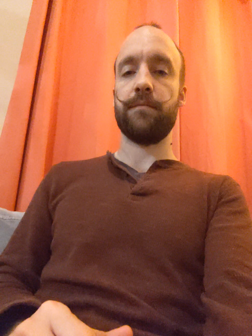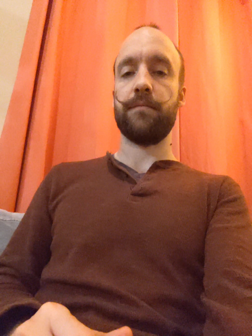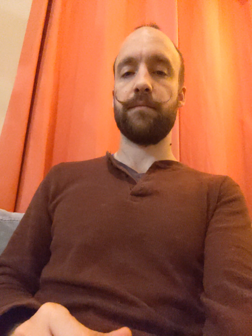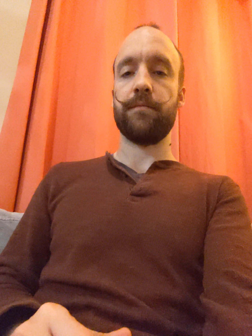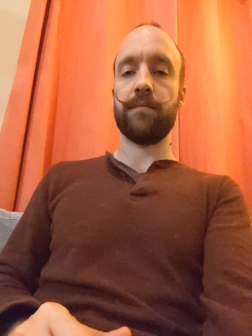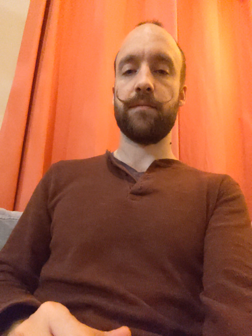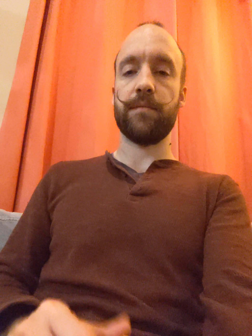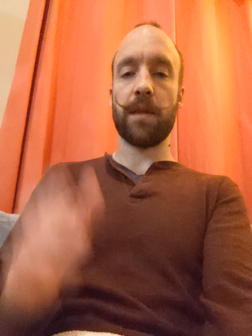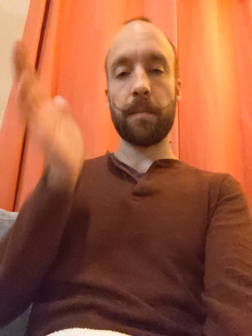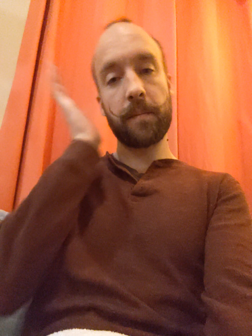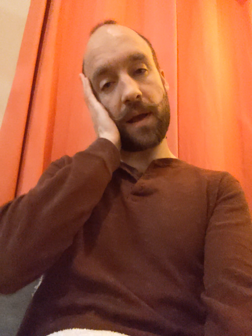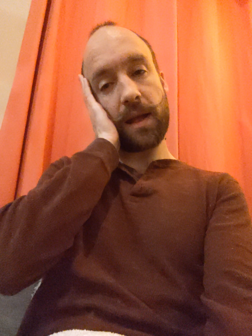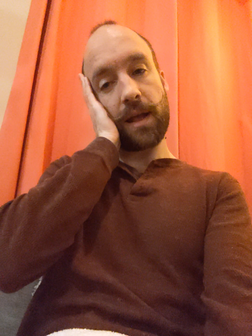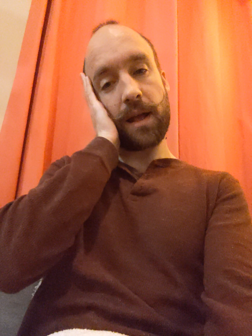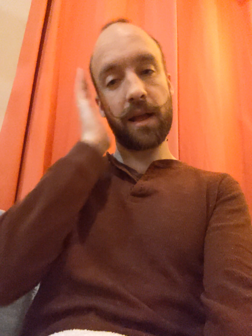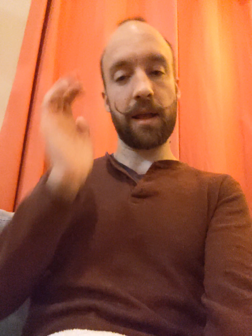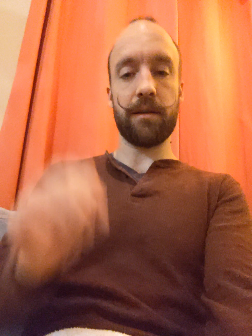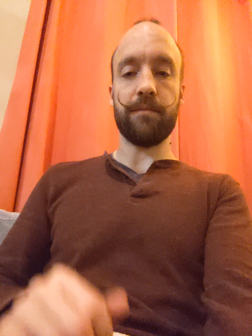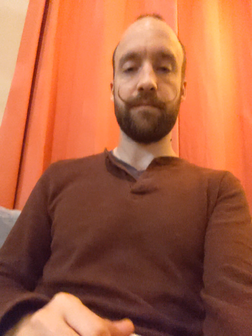bed